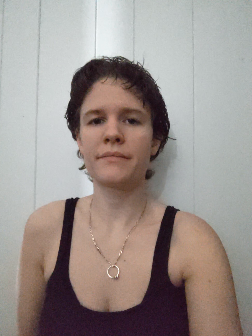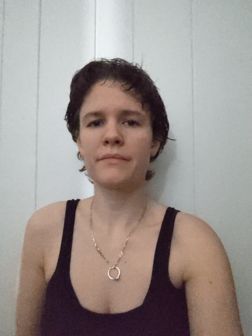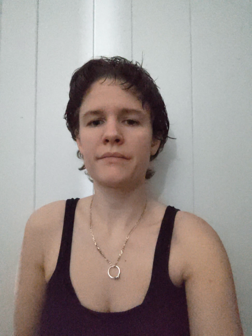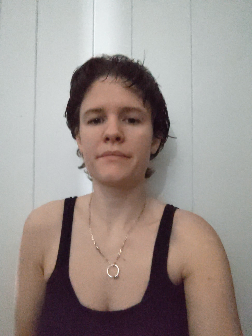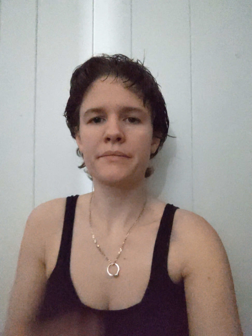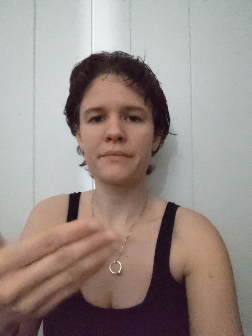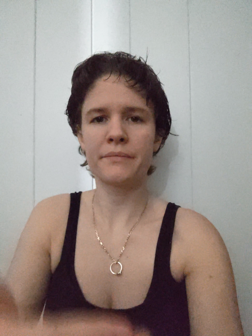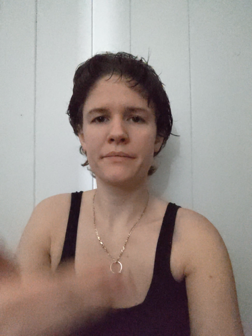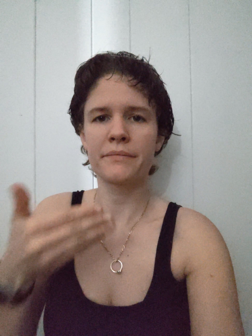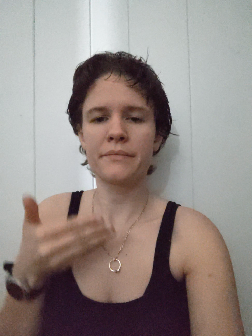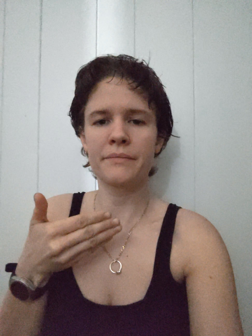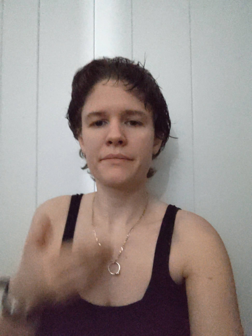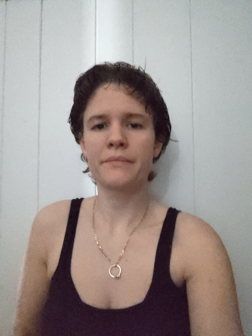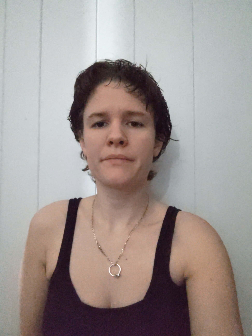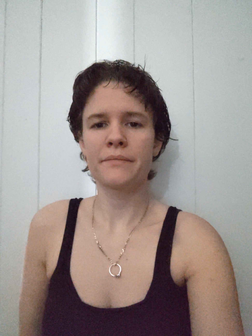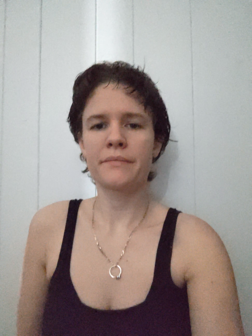before